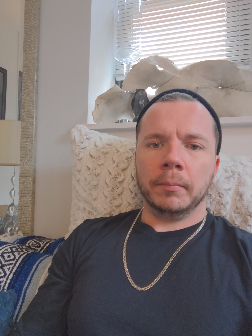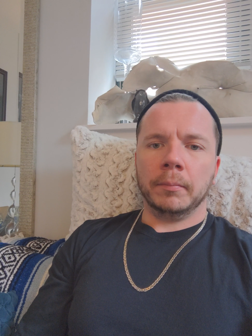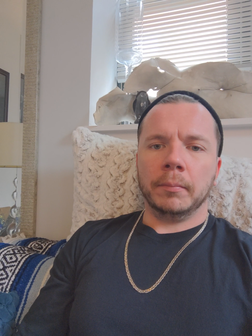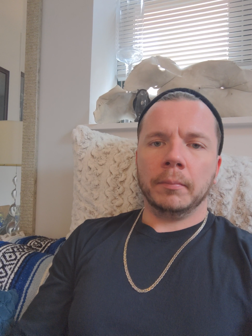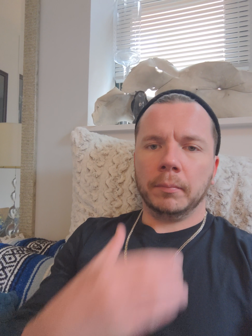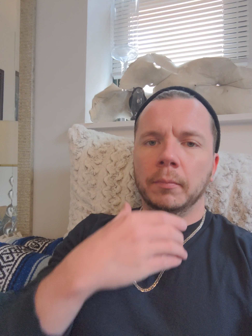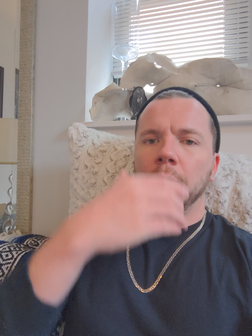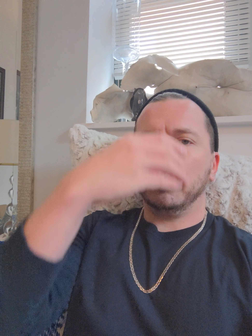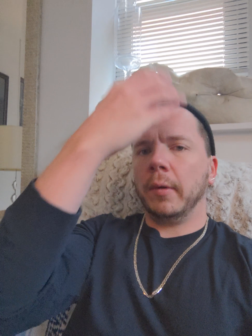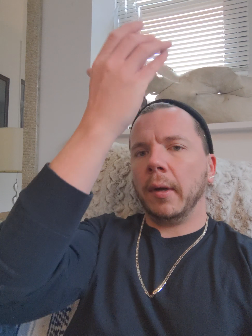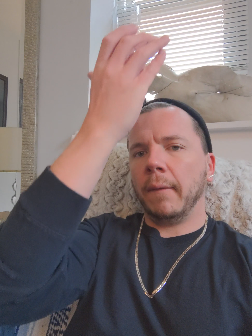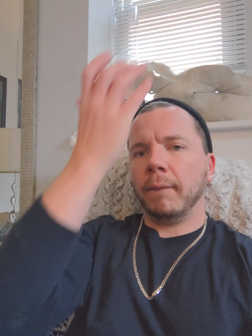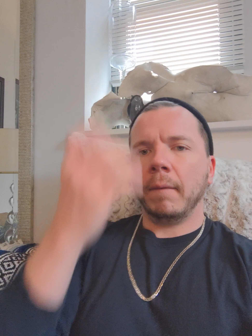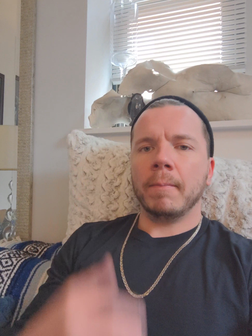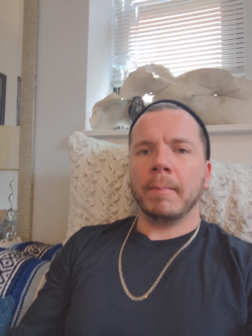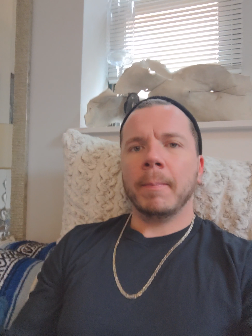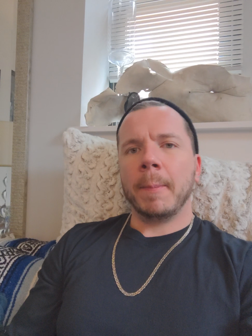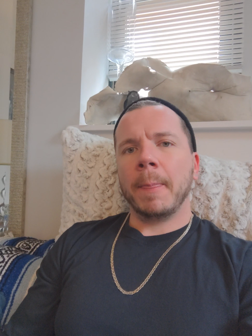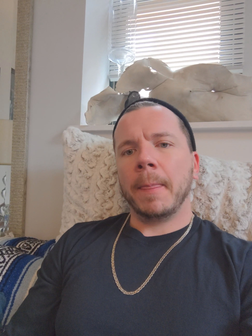giraffe